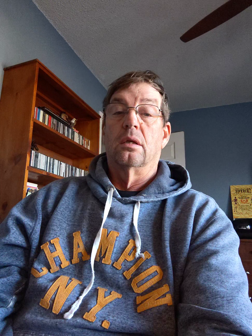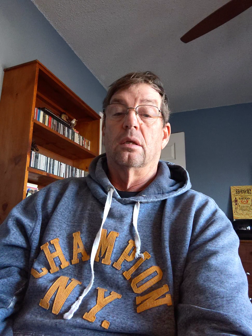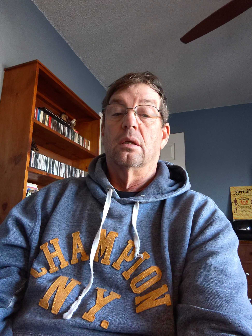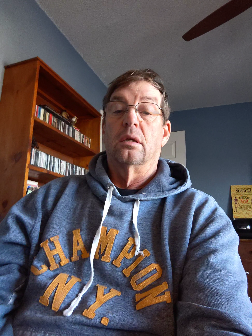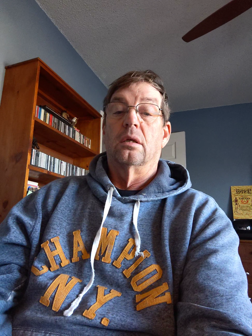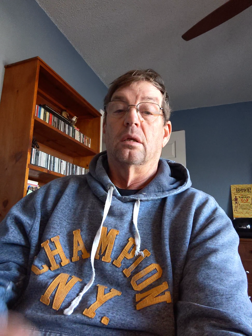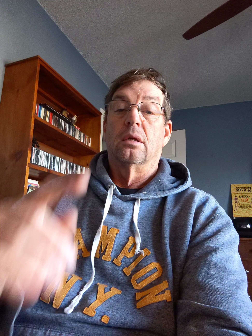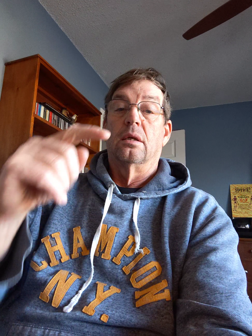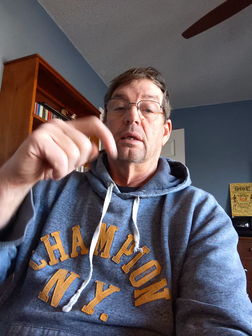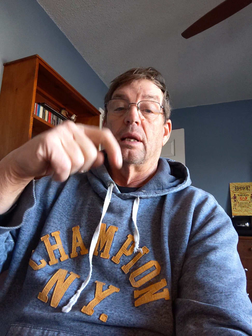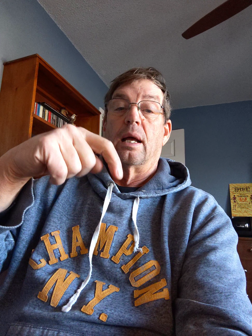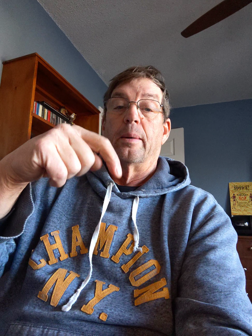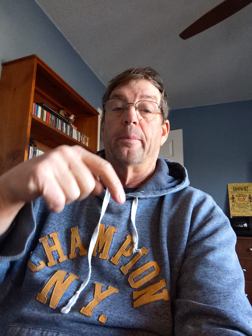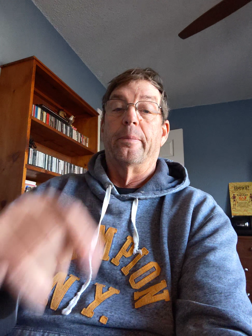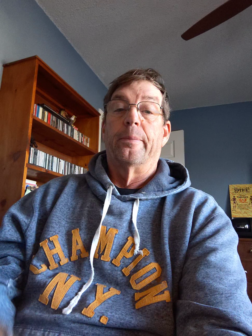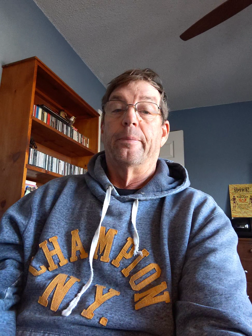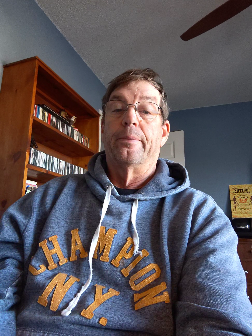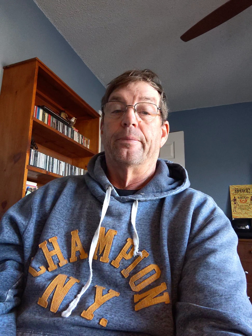time